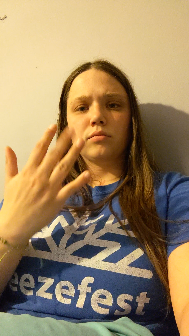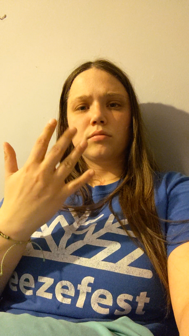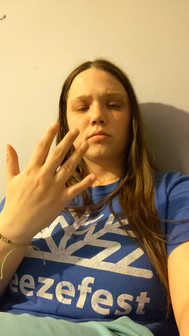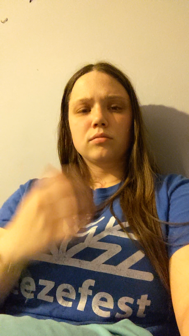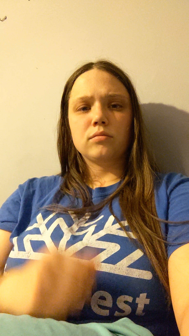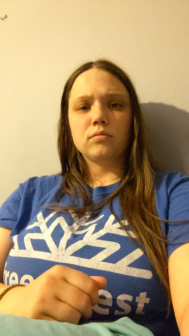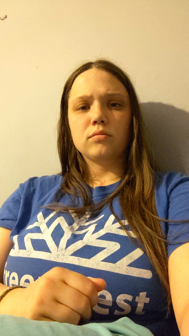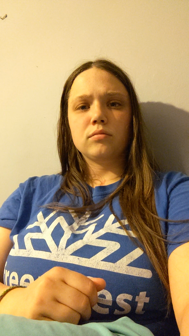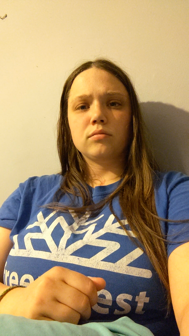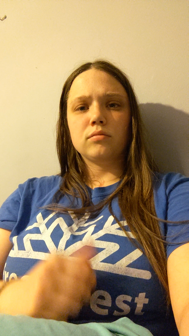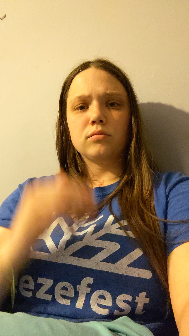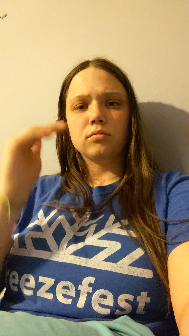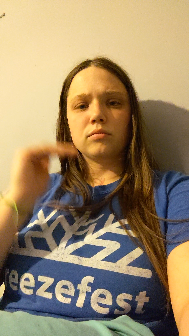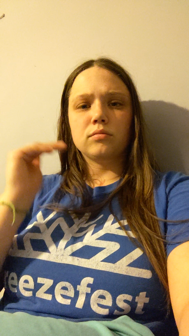little